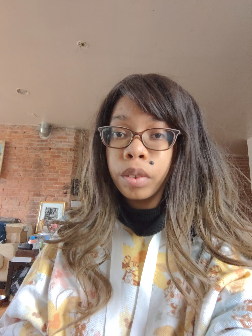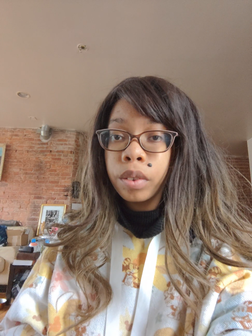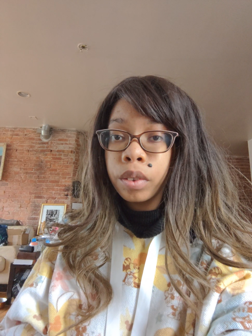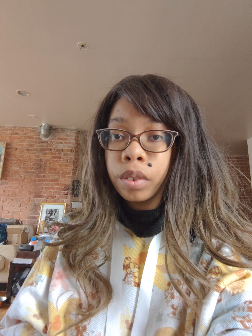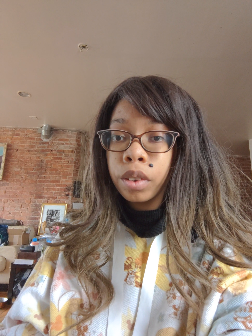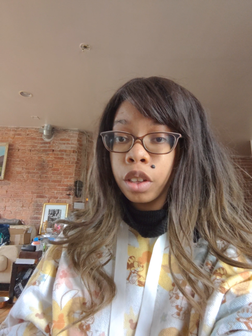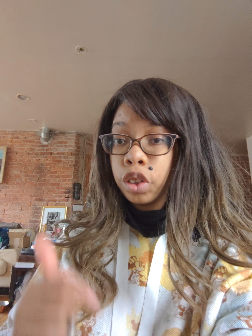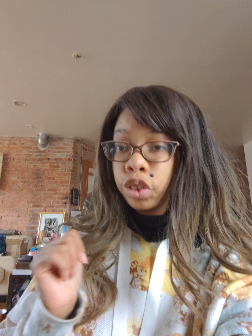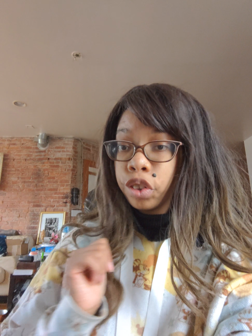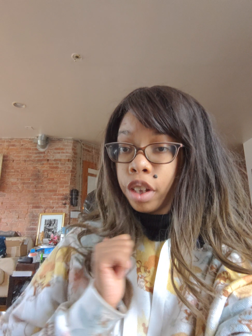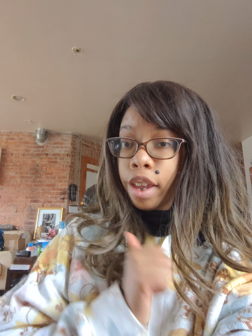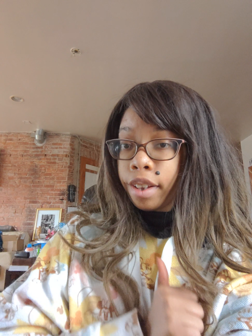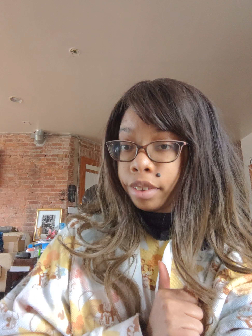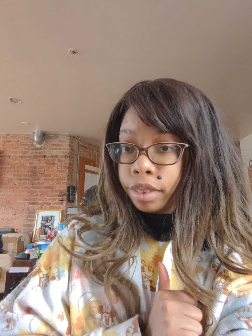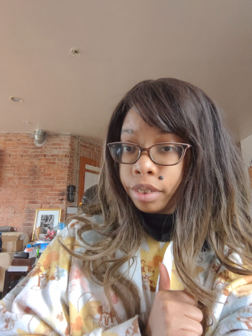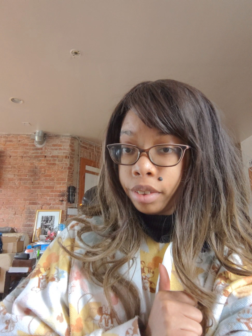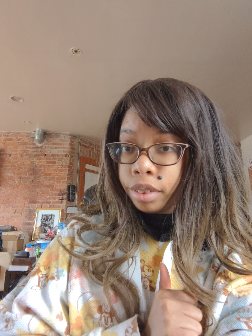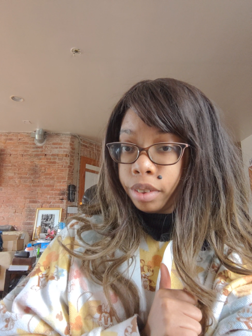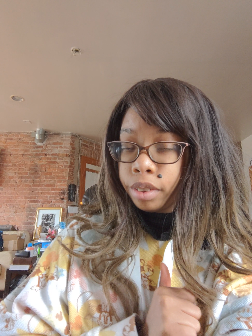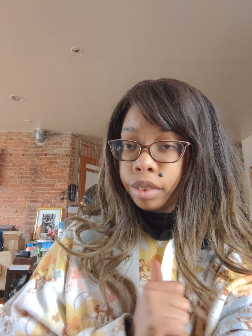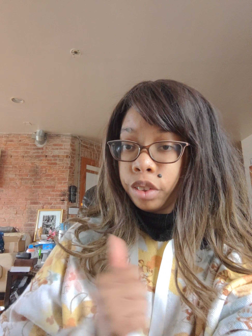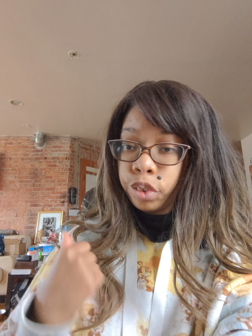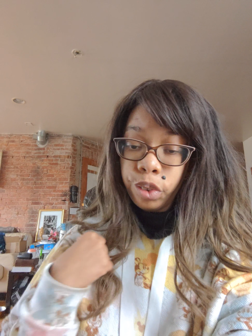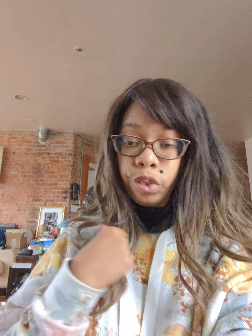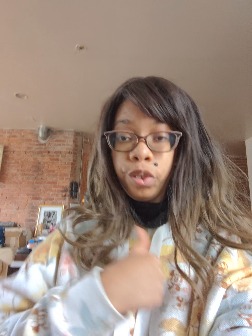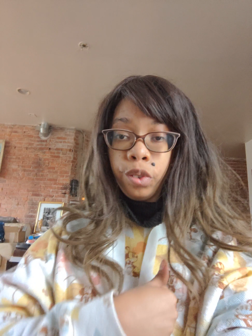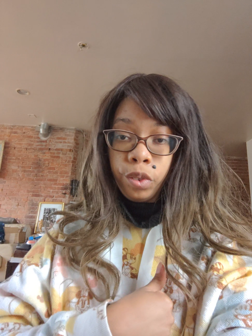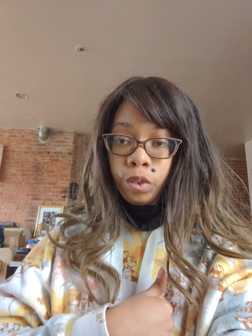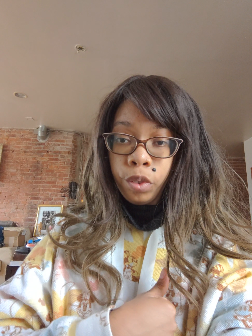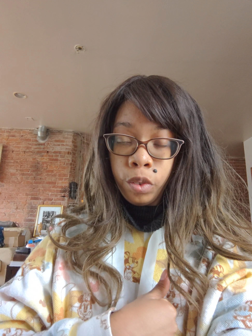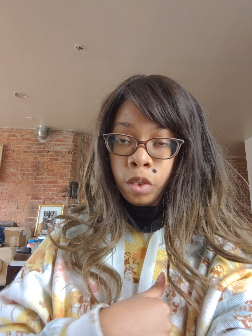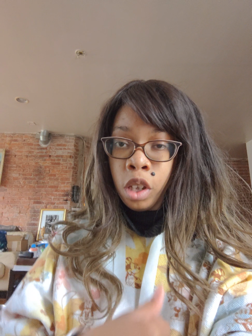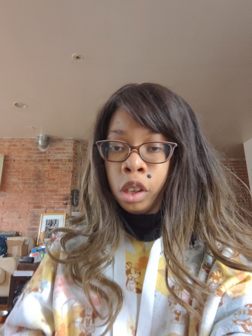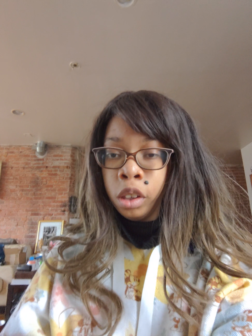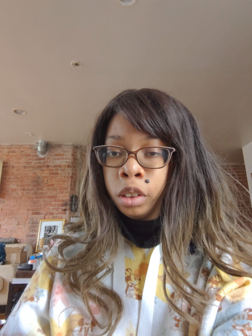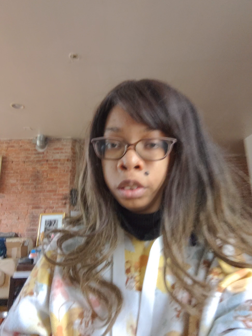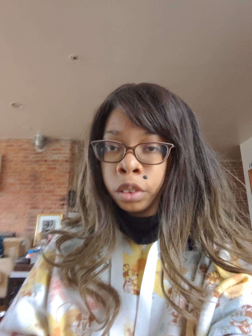jacket